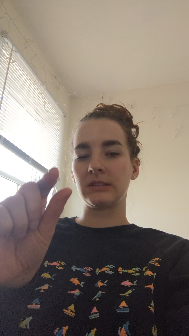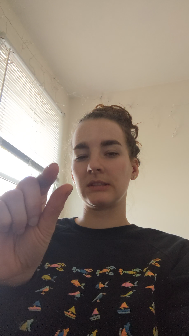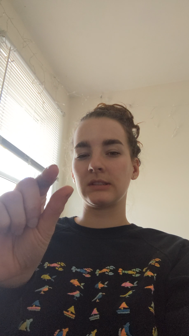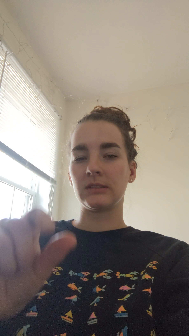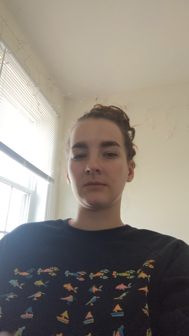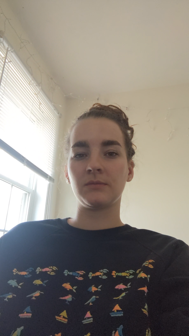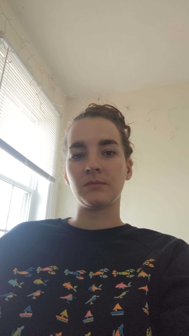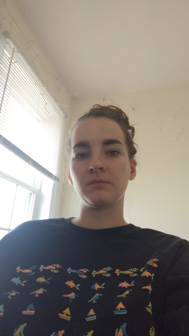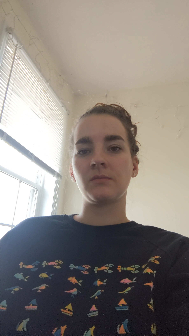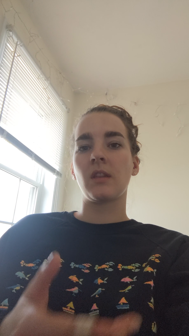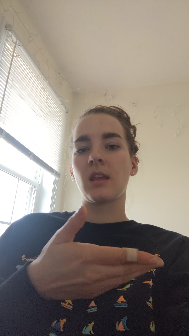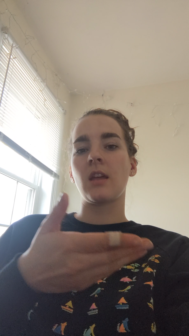carry